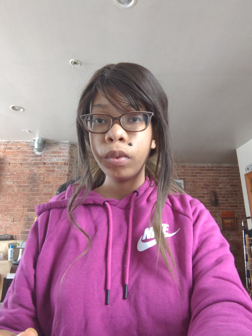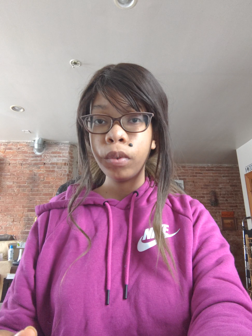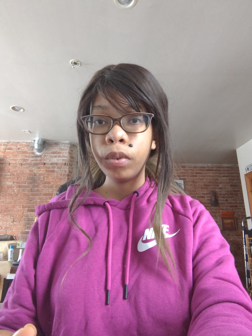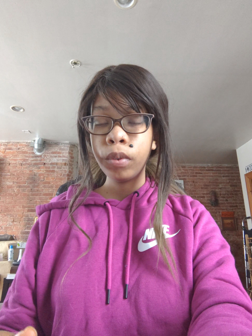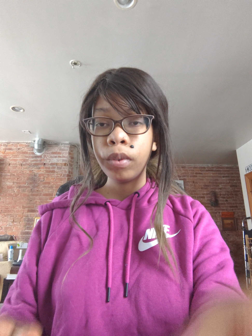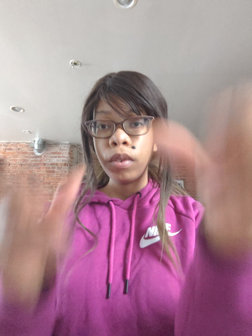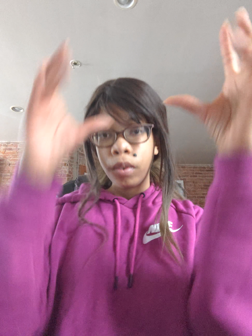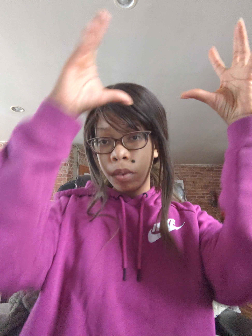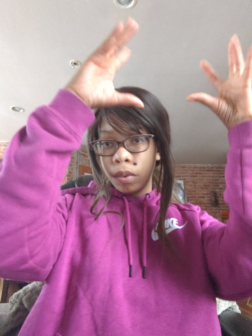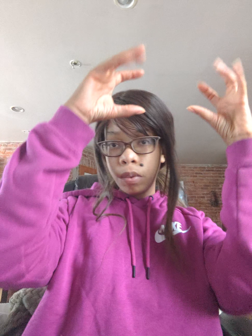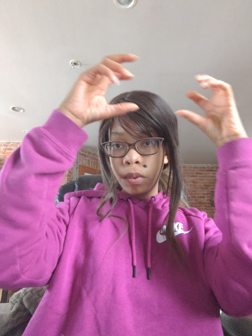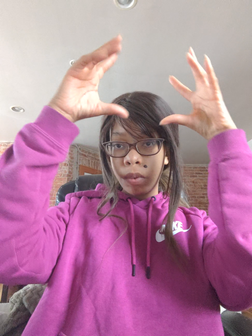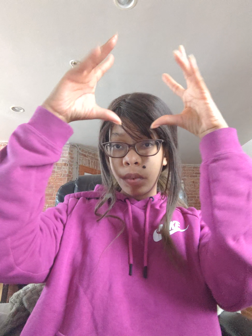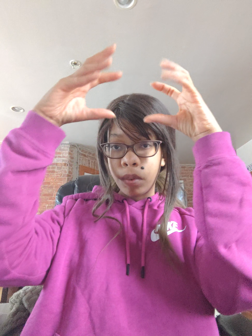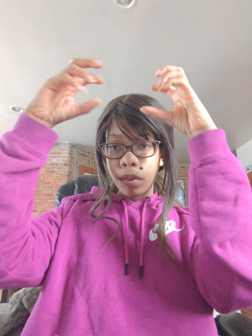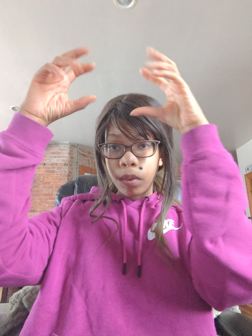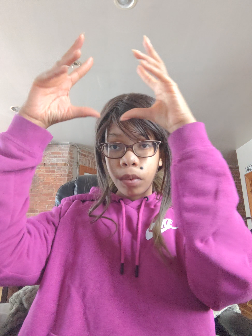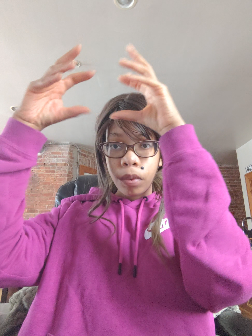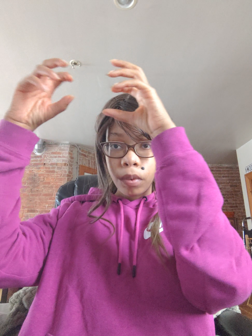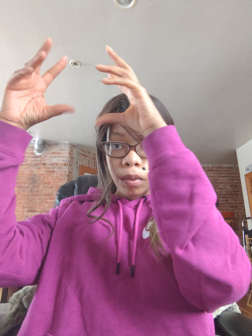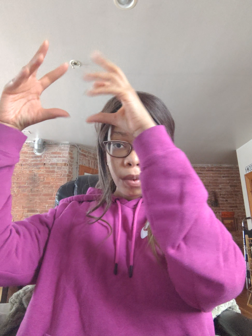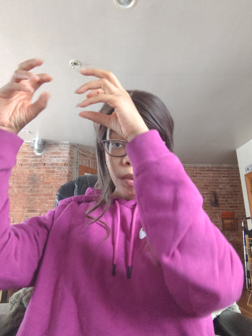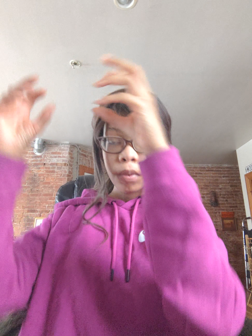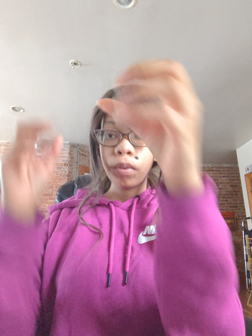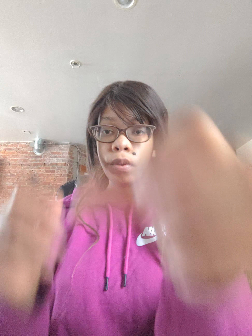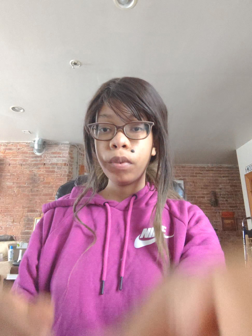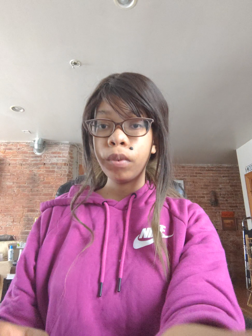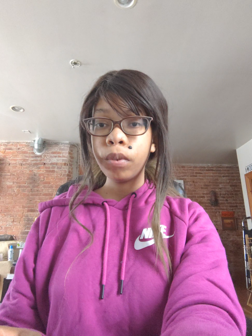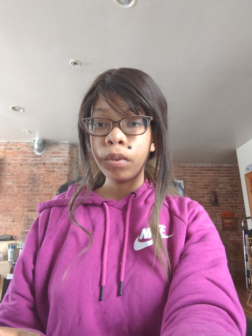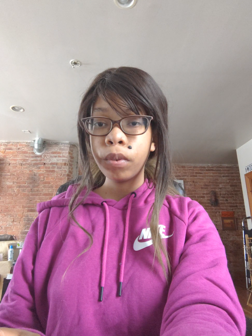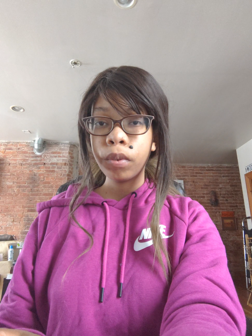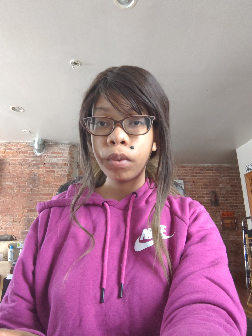cloud